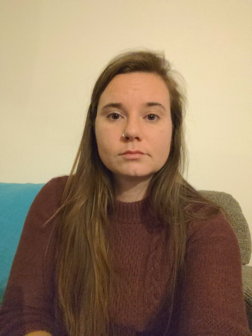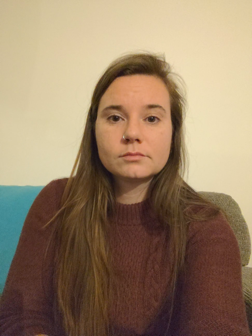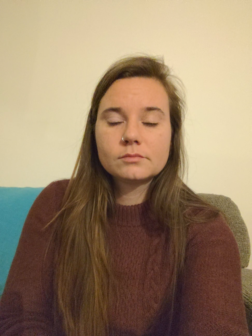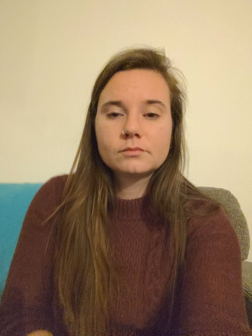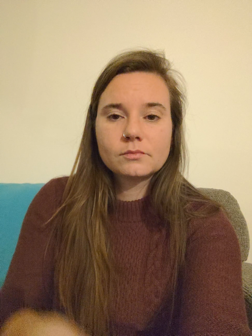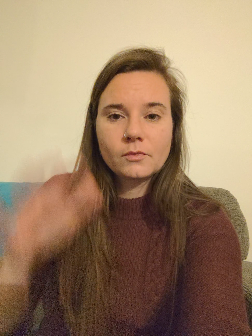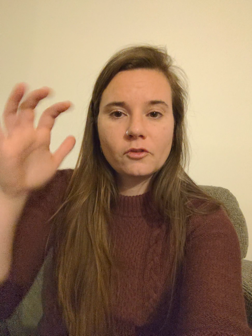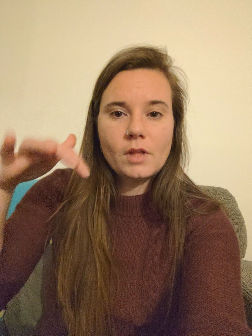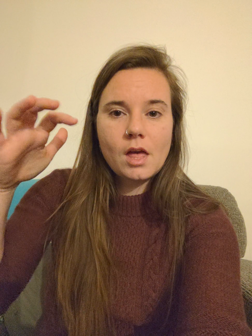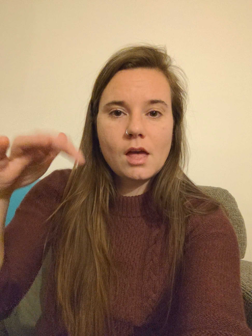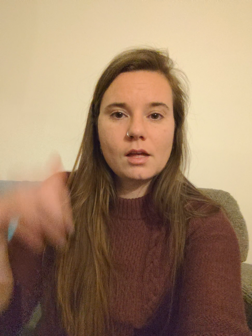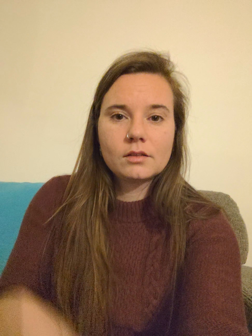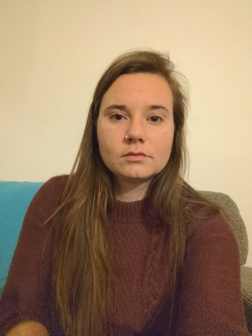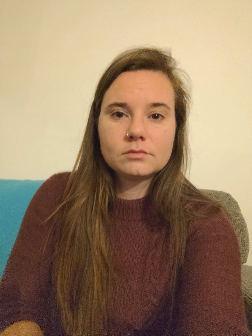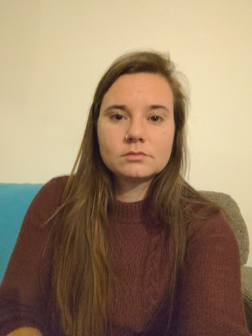rain